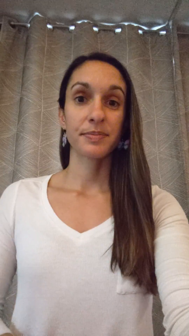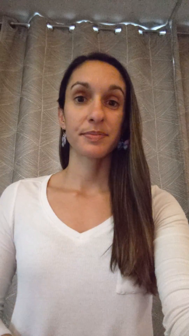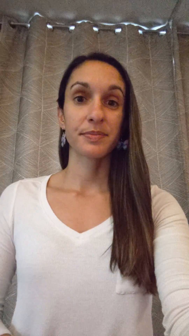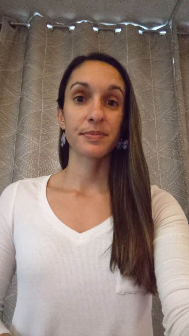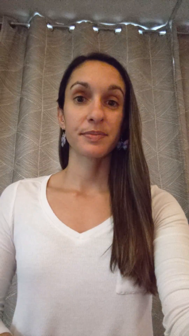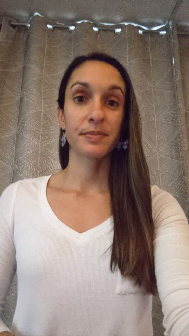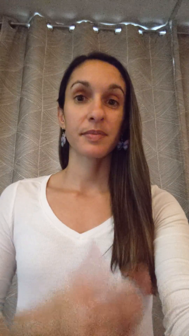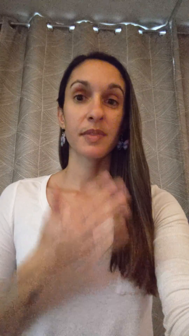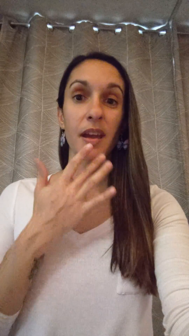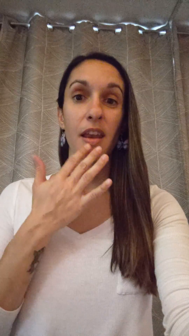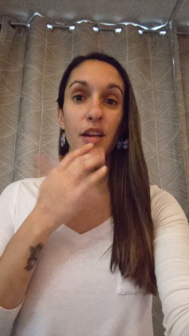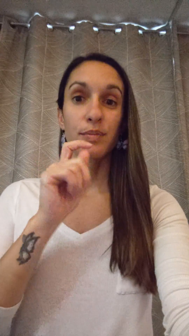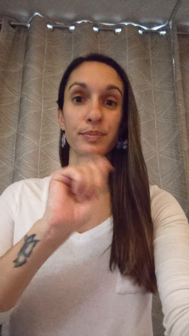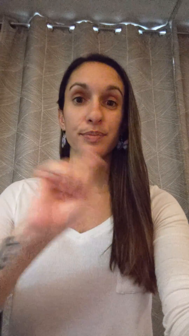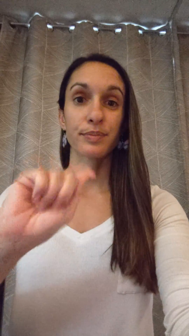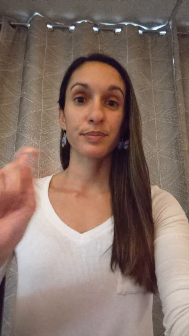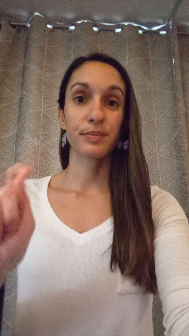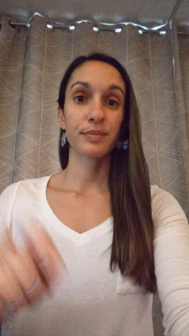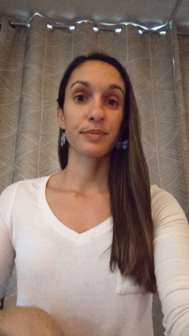crayon